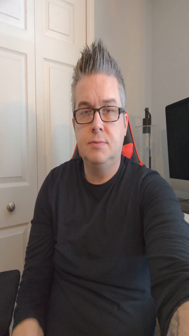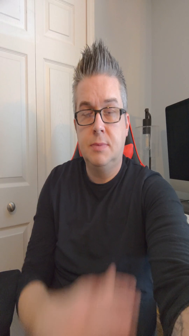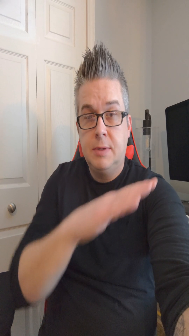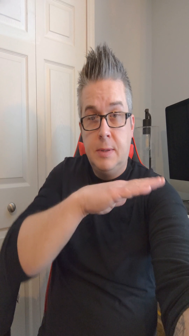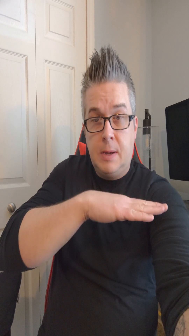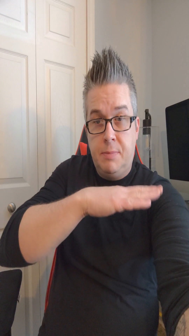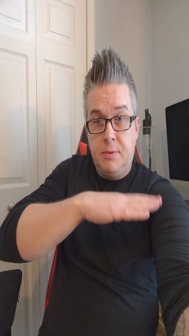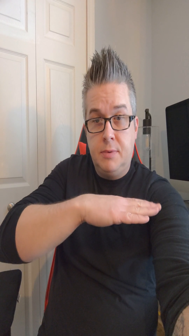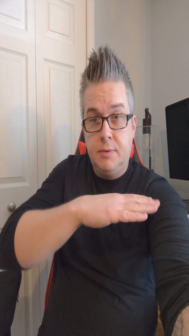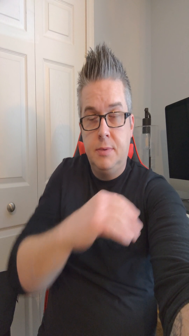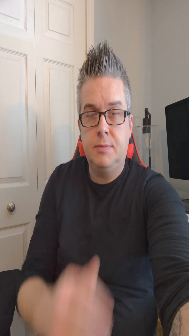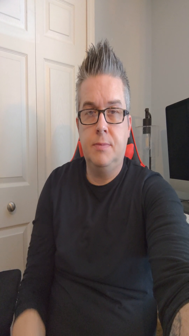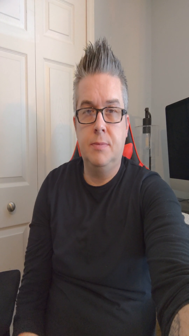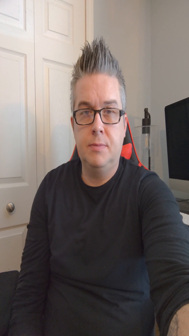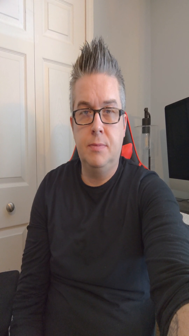table